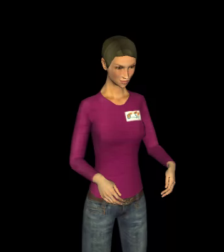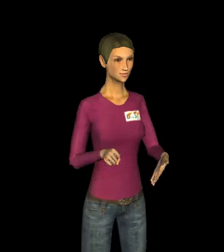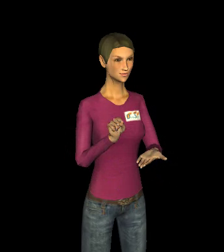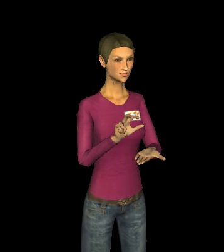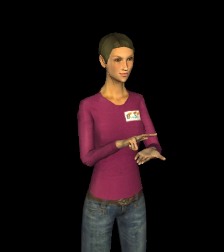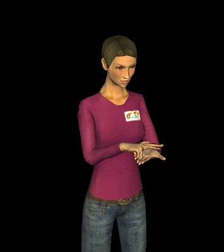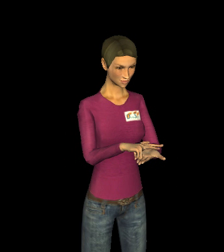بقعة